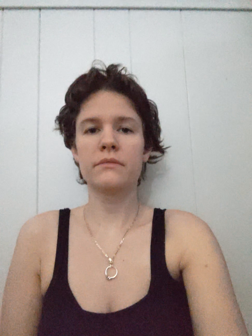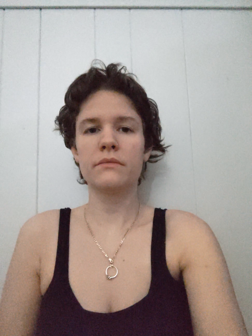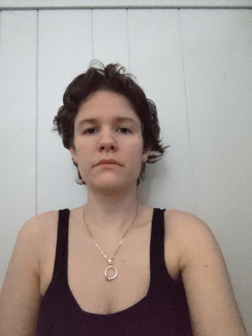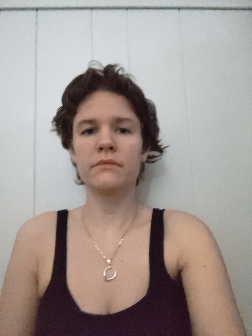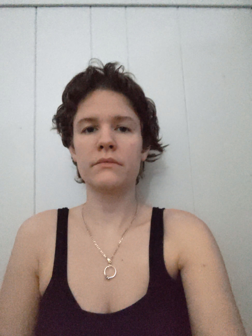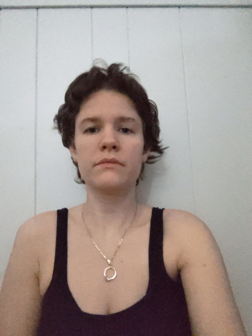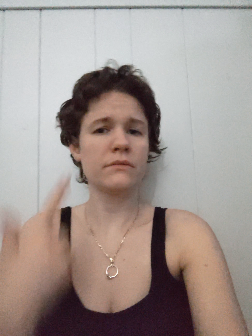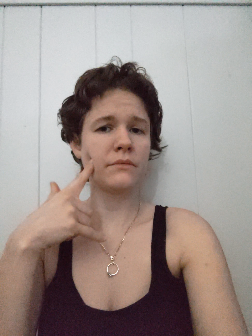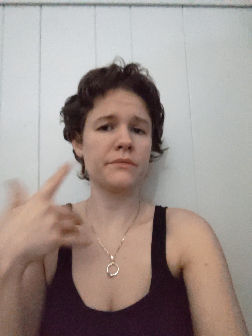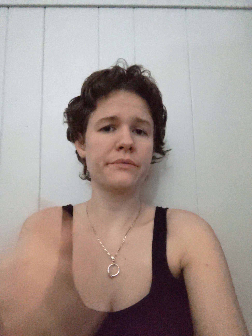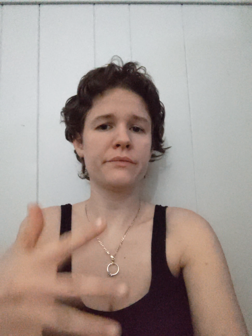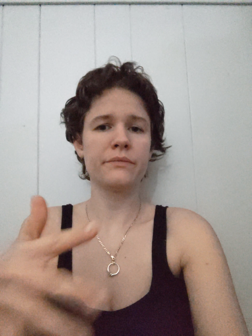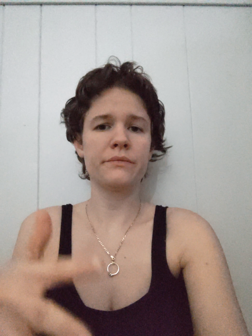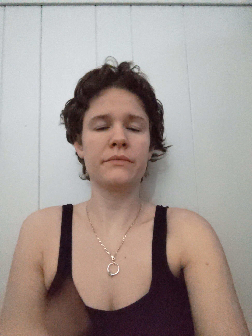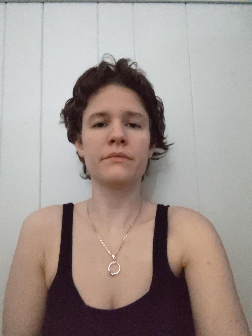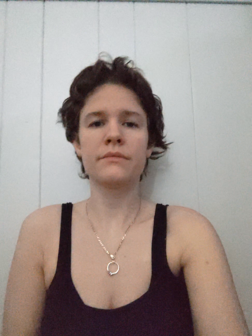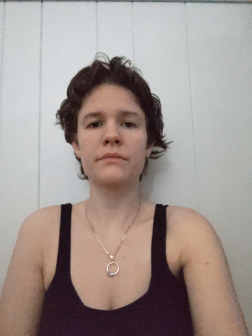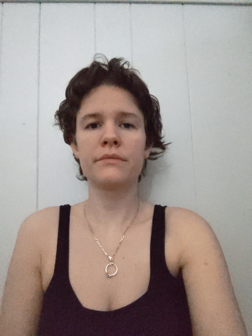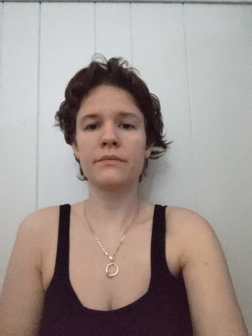noisy